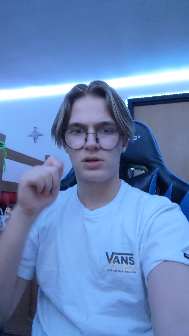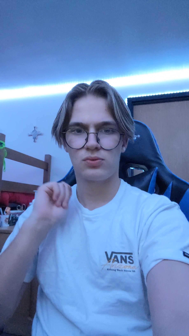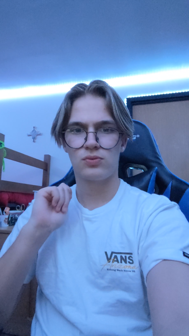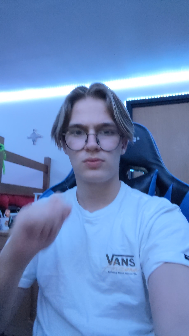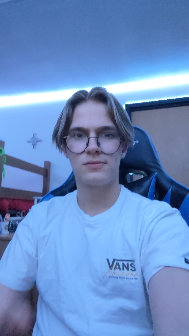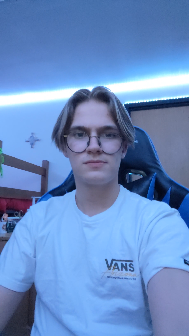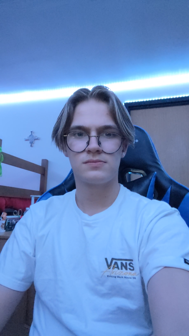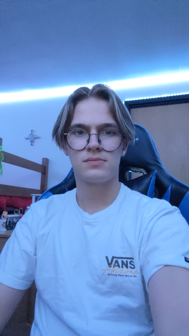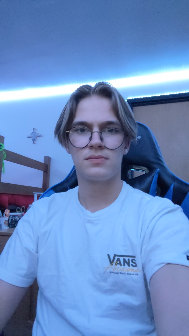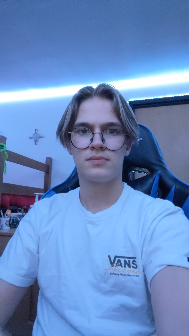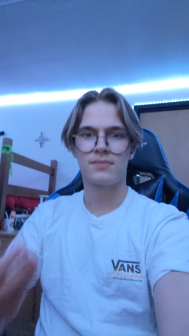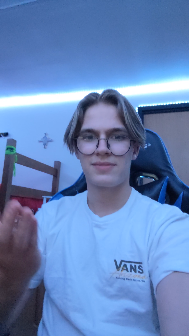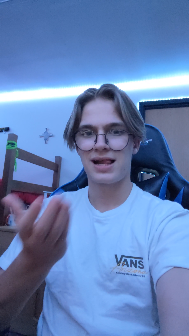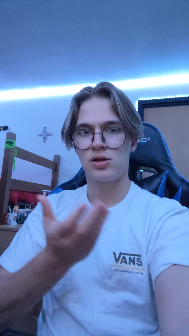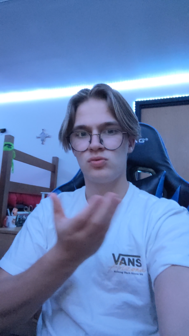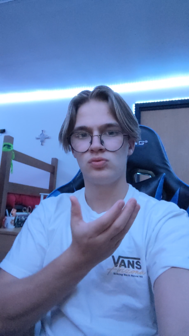carry